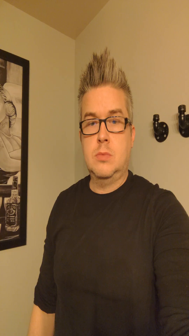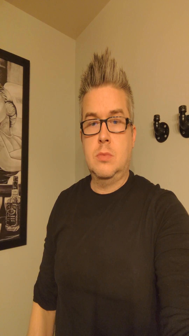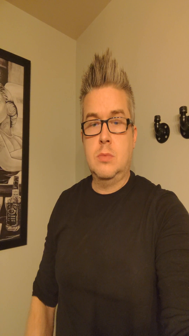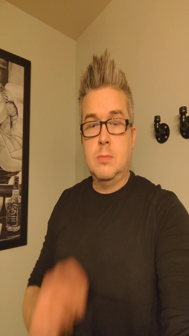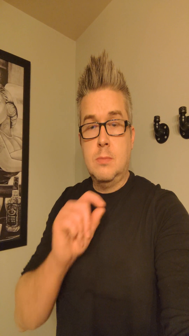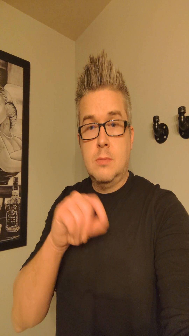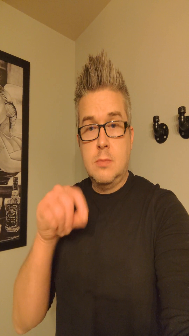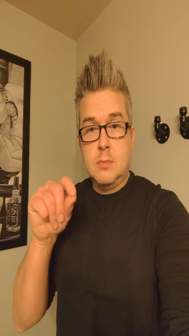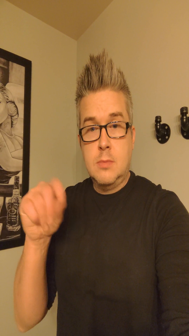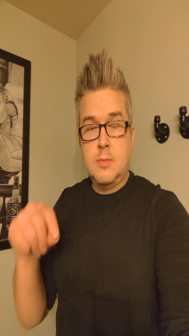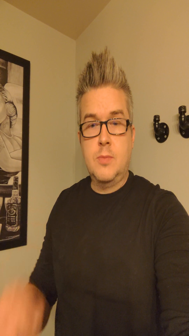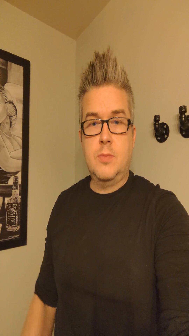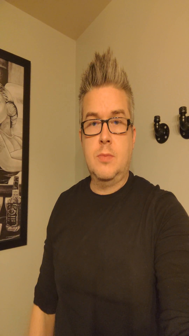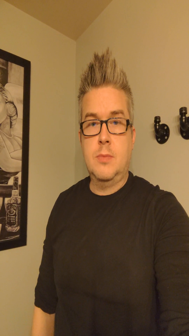pen